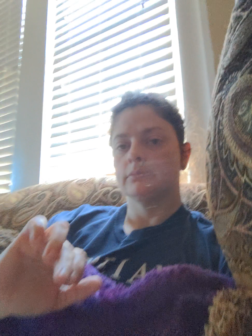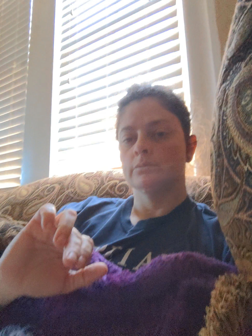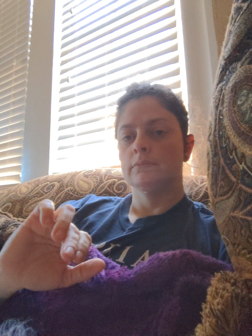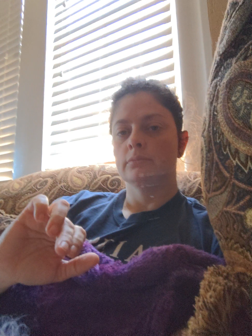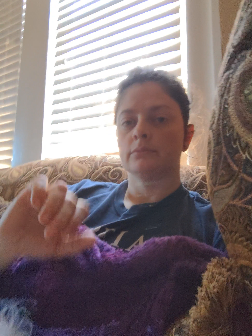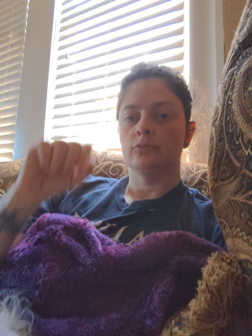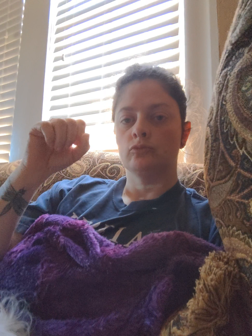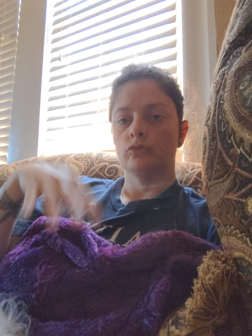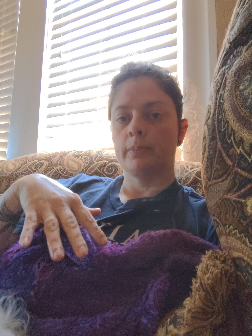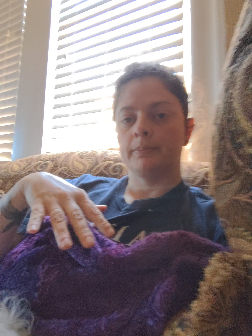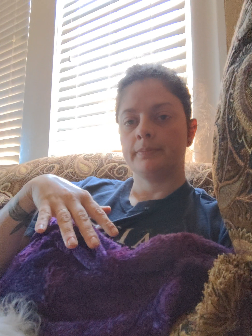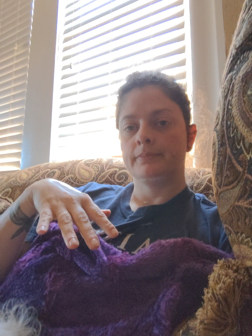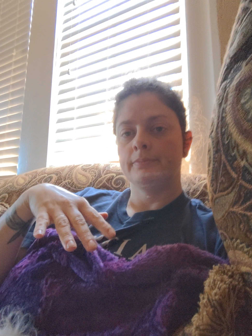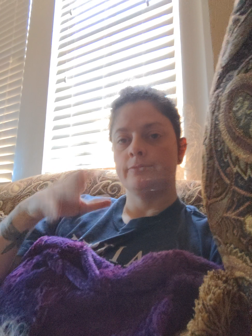drop